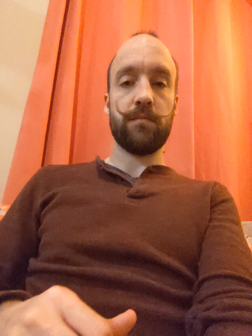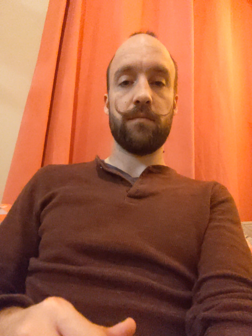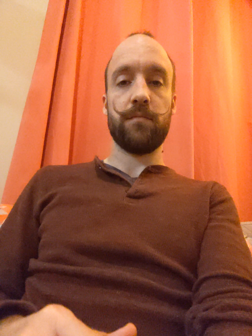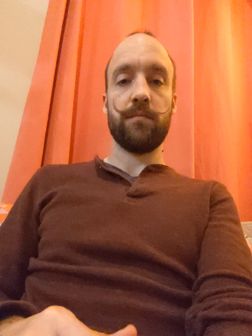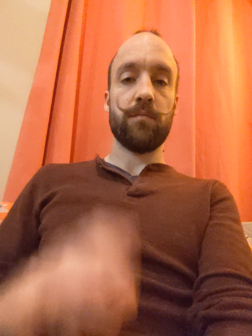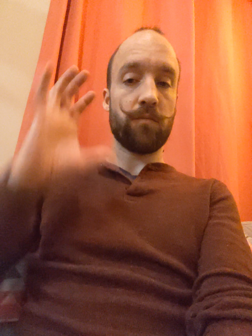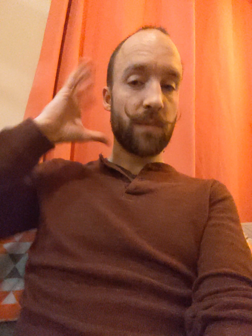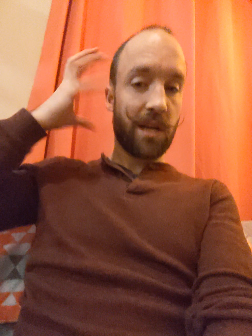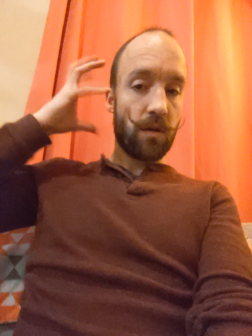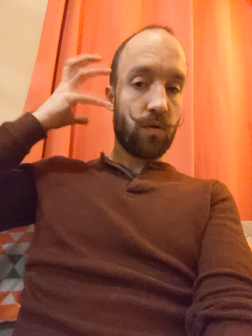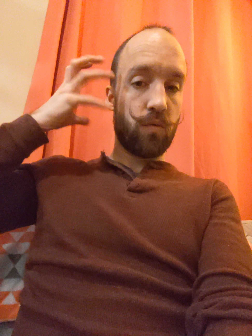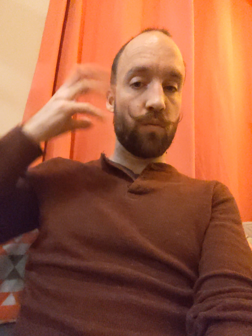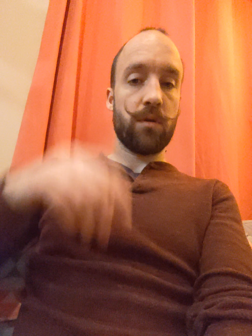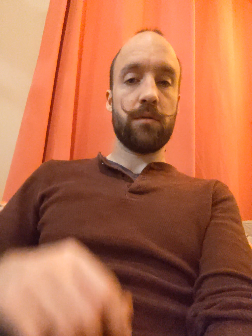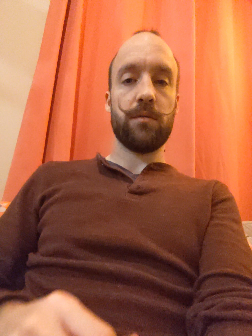radio